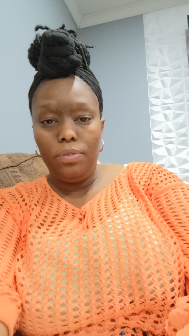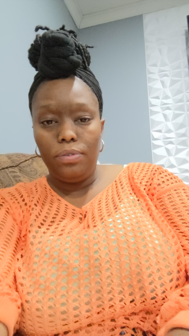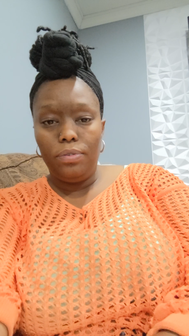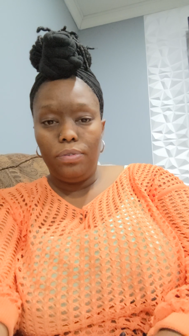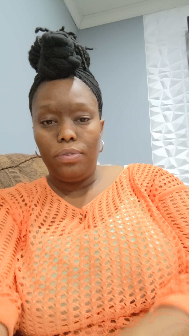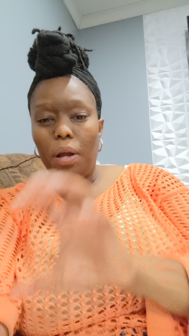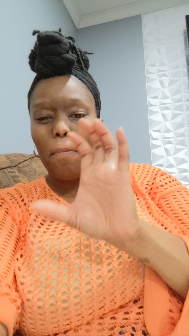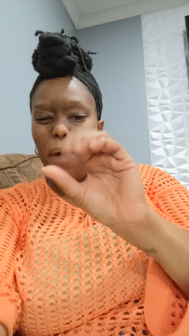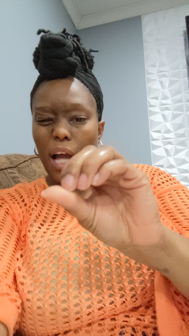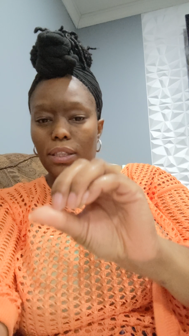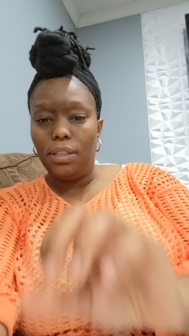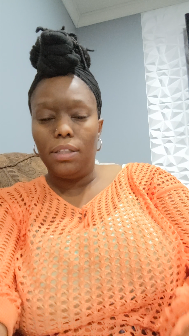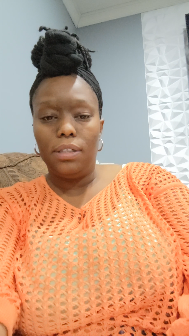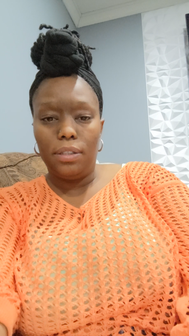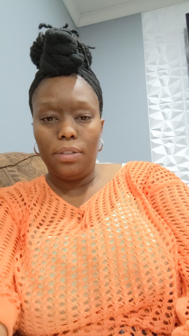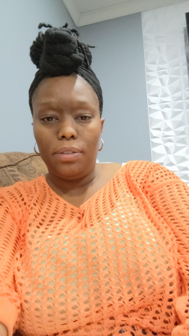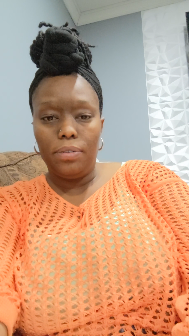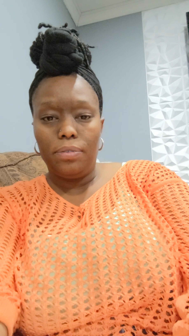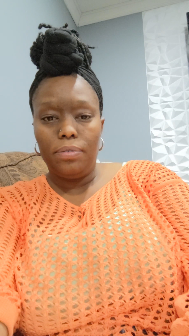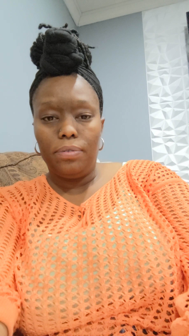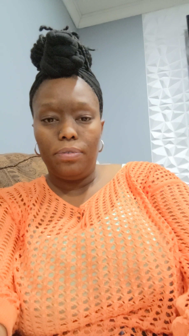bite